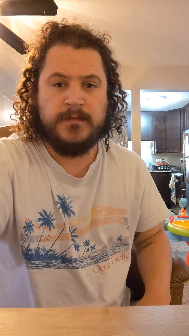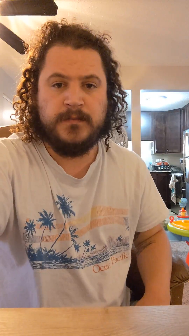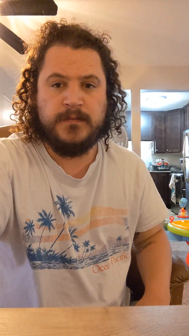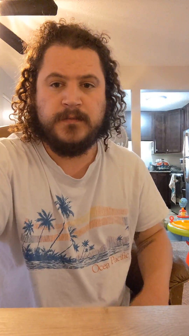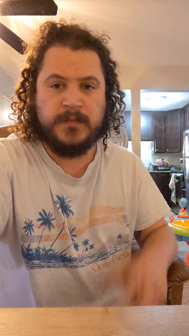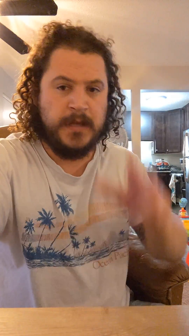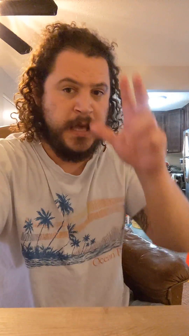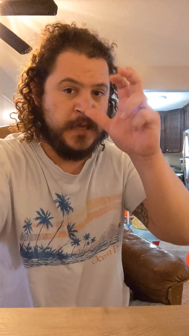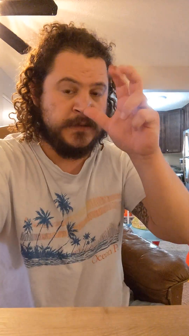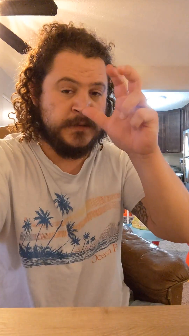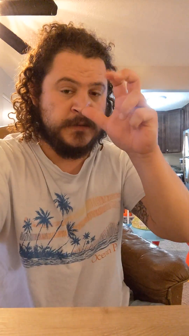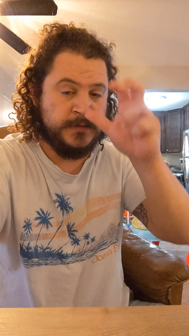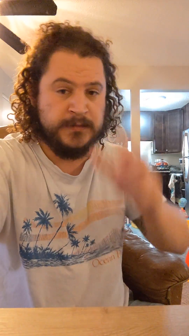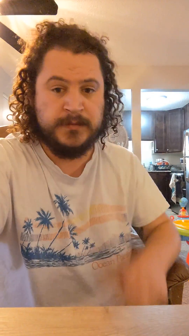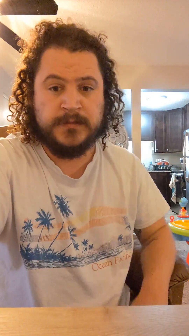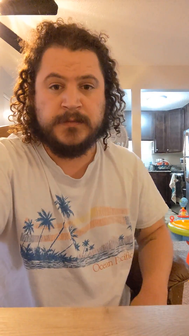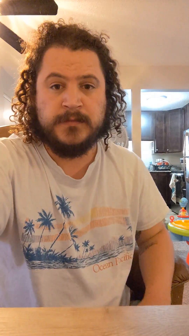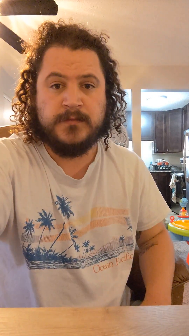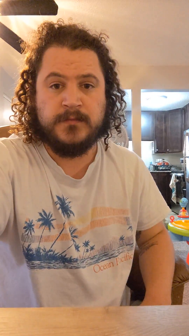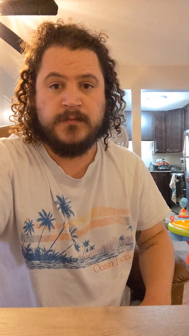ant